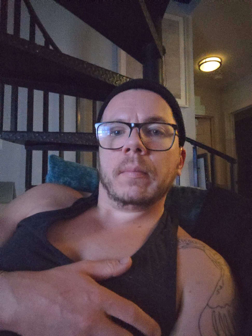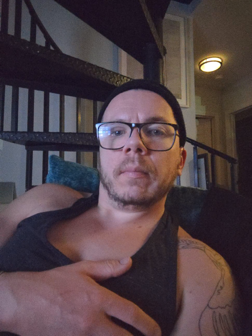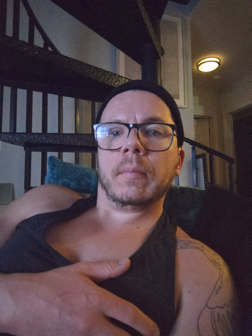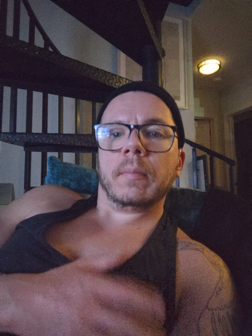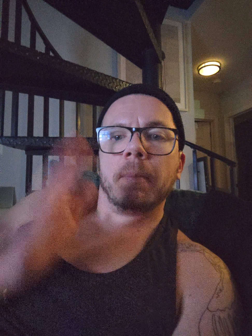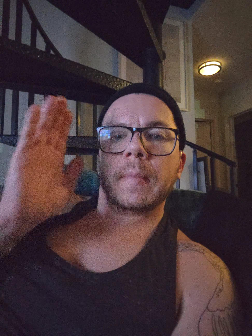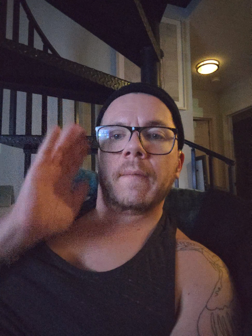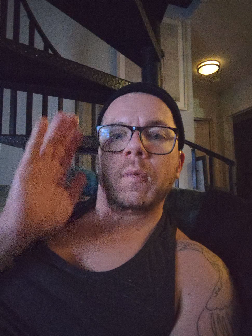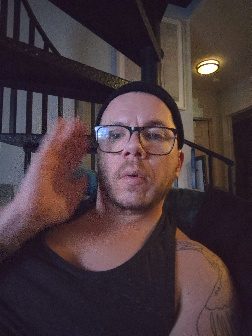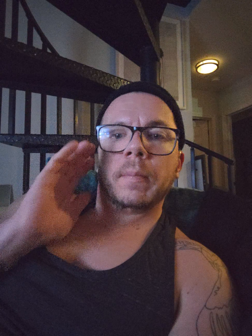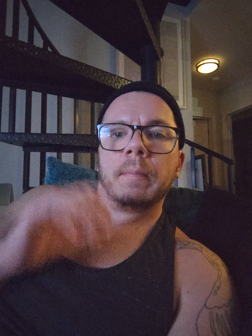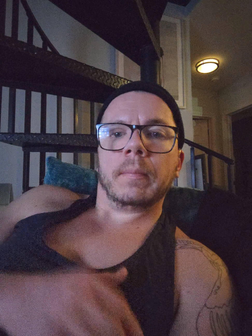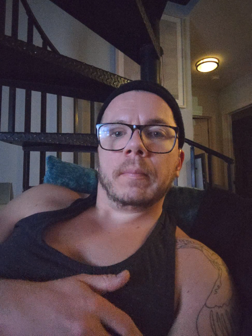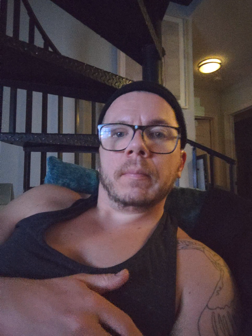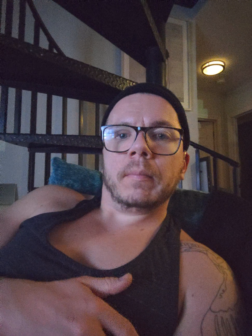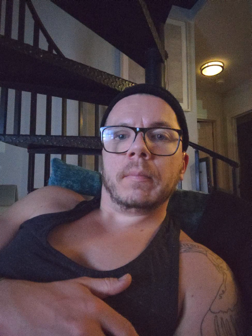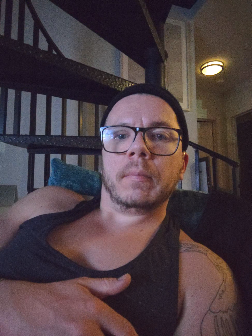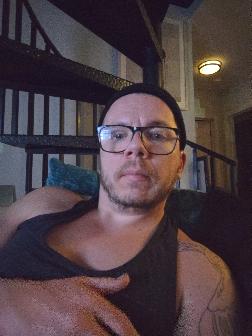before